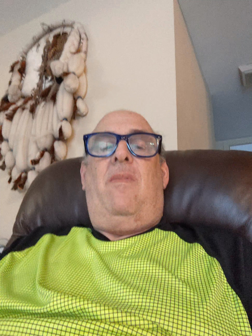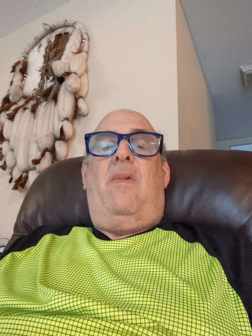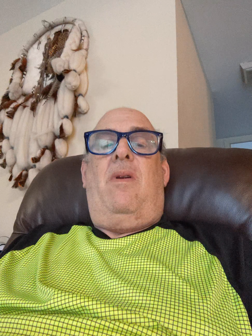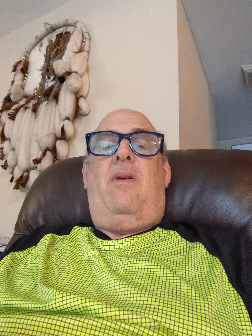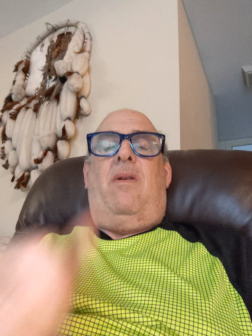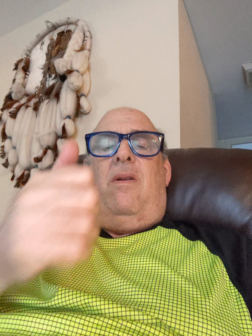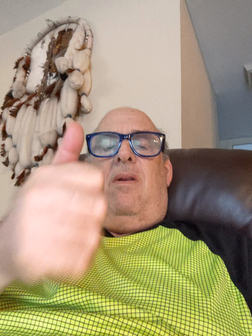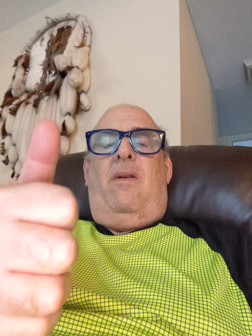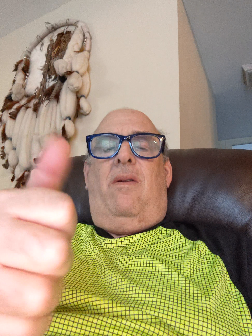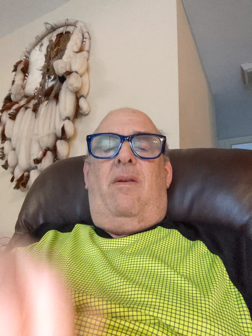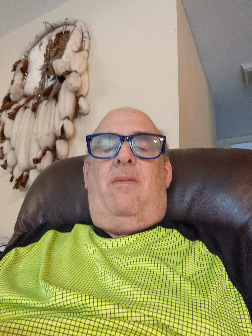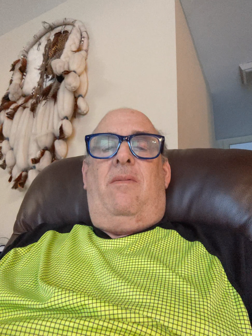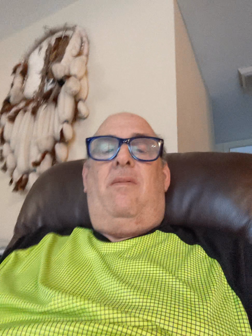yourself